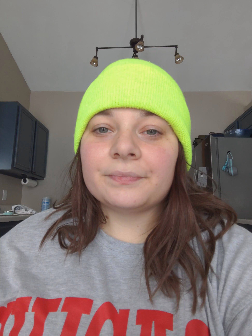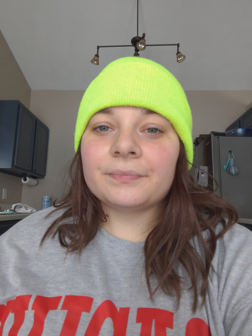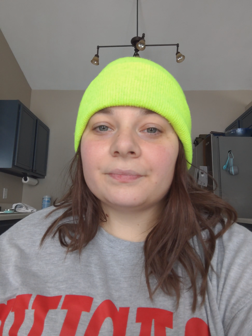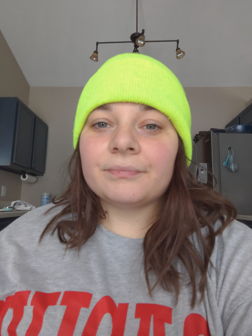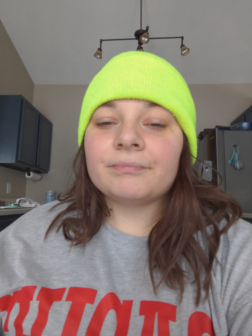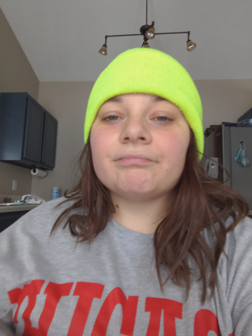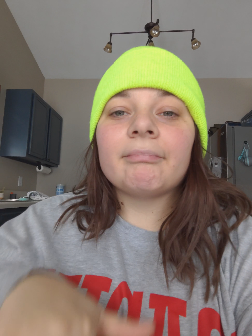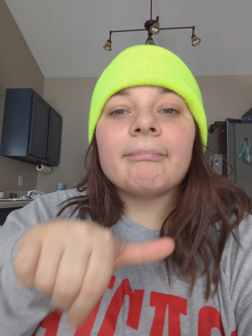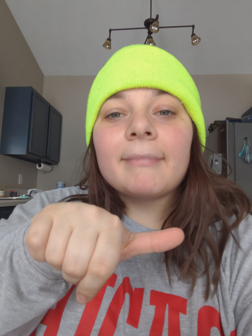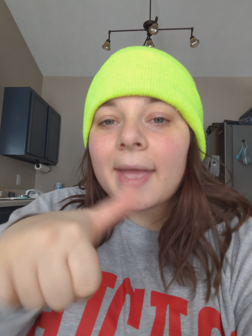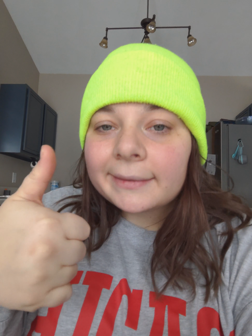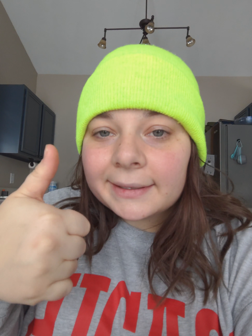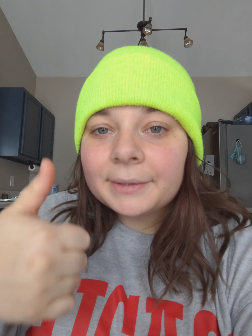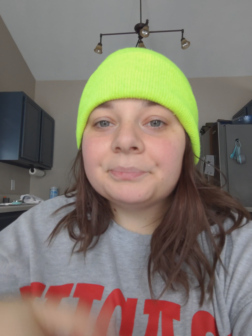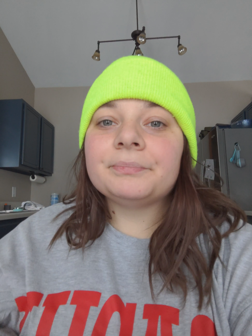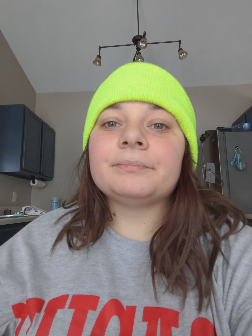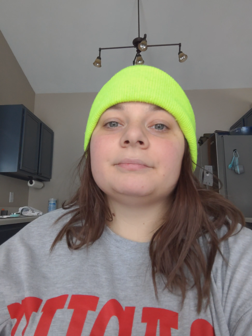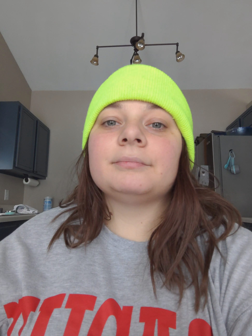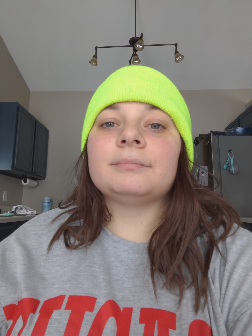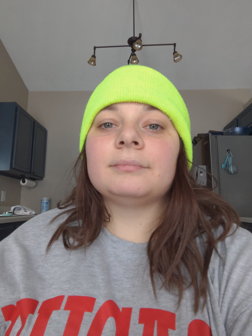any